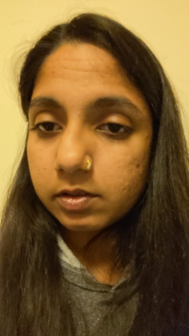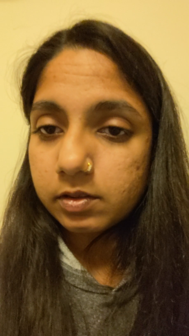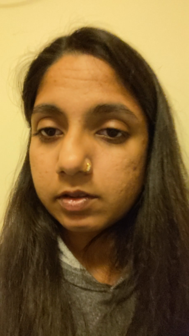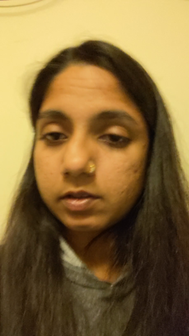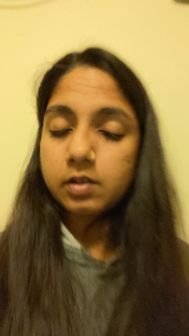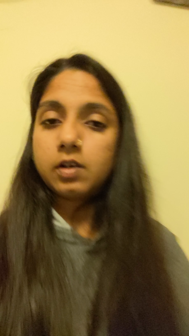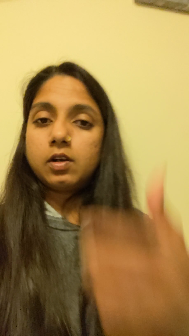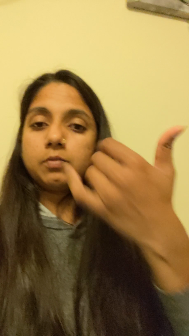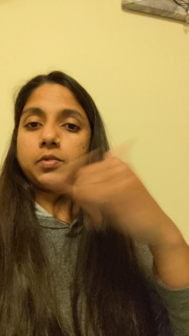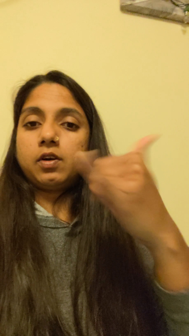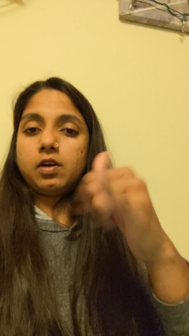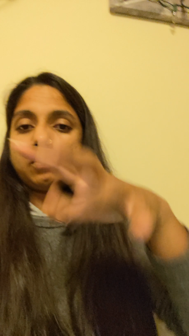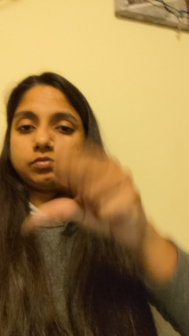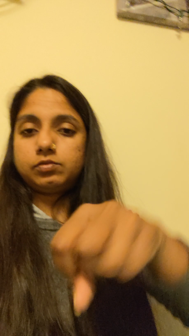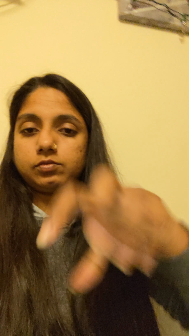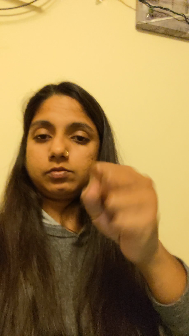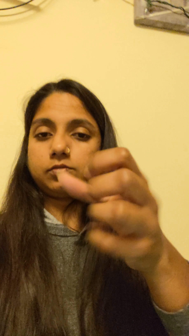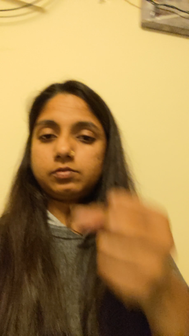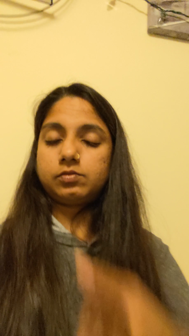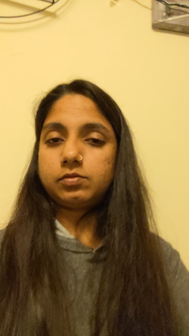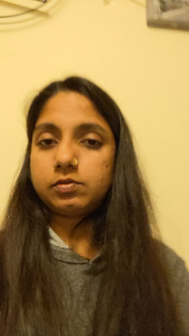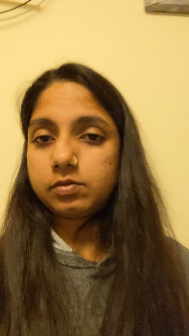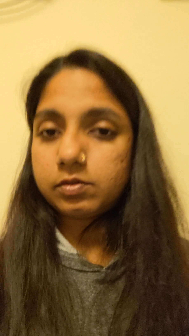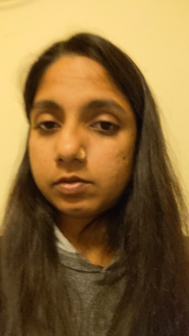play dough